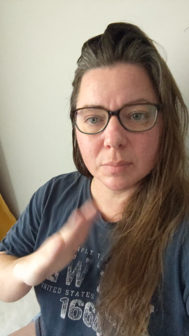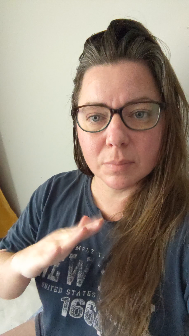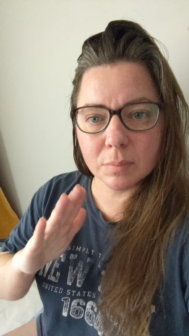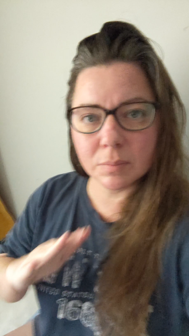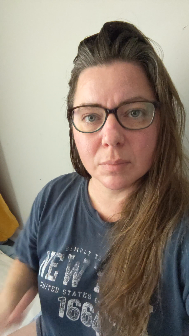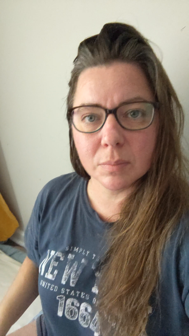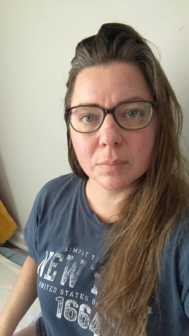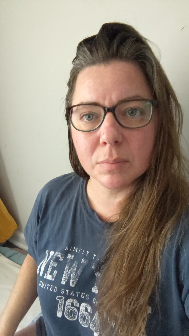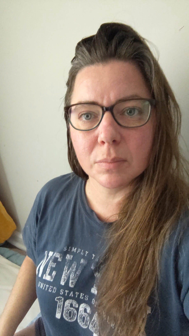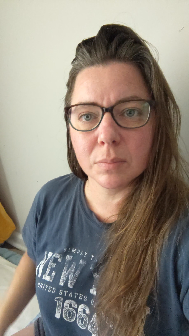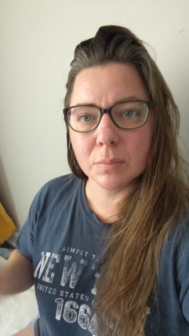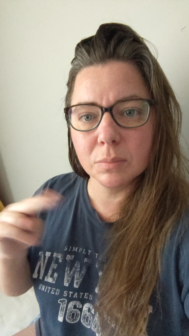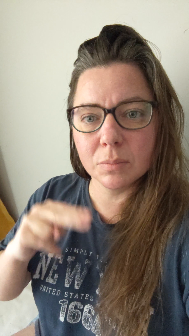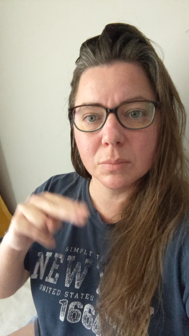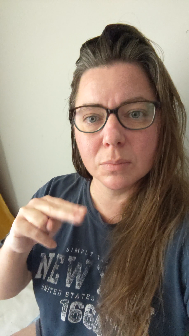nurse